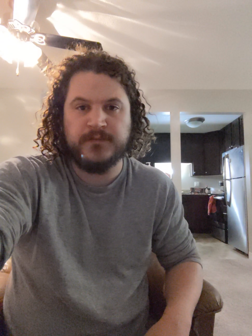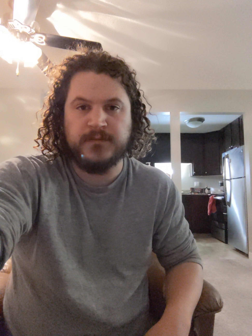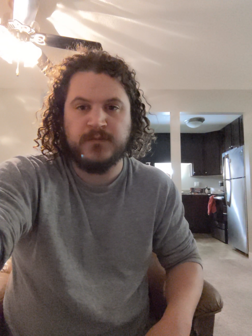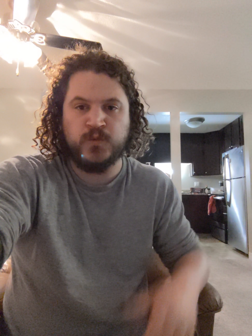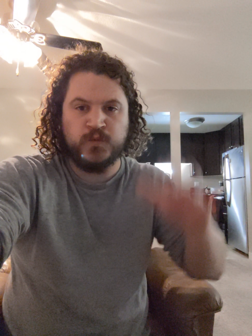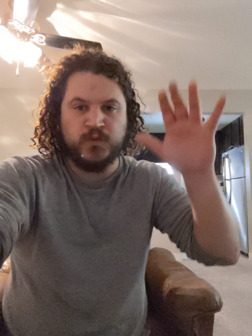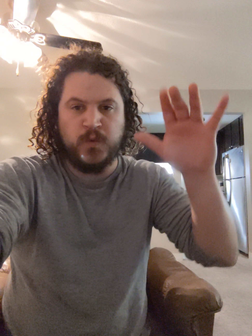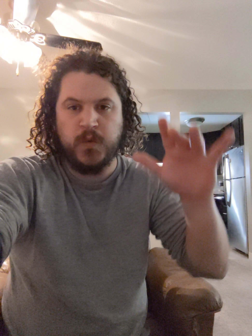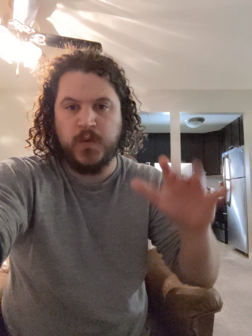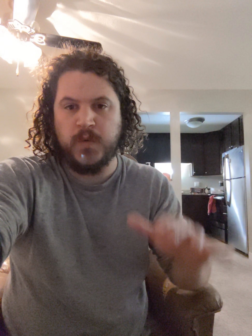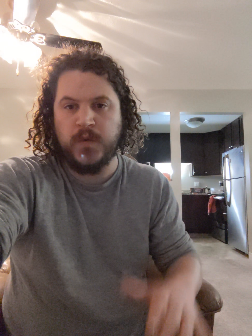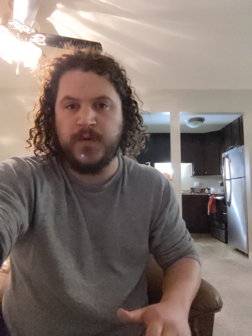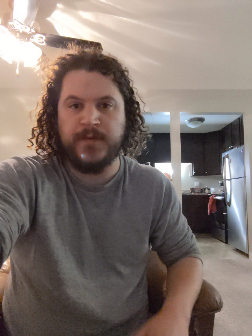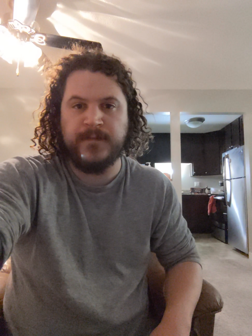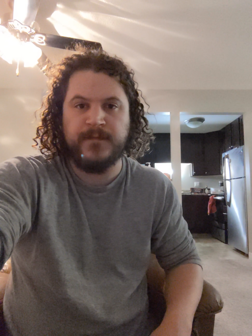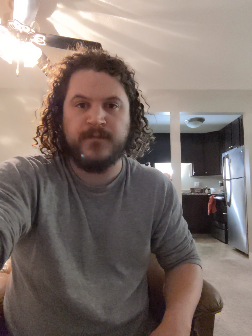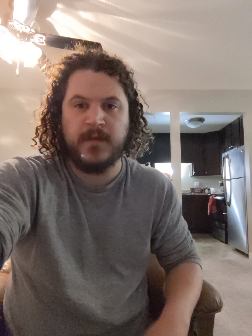snow